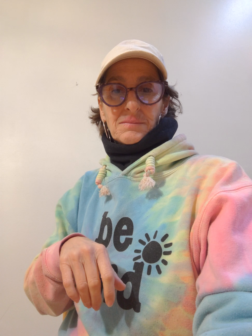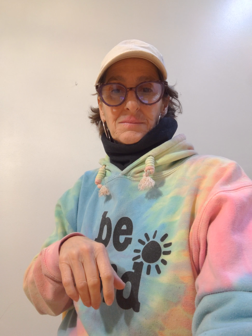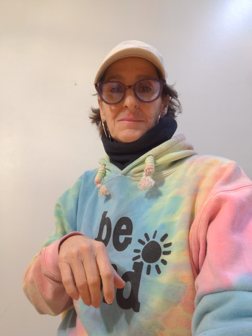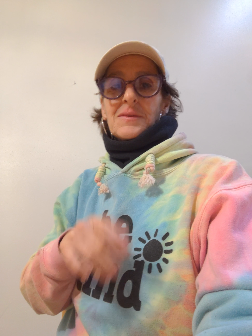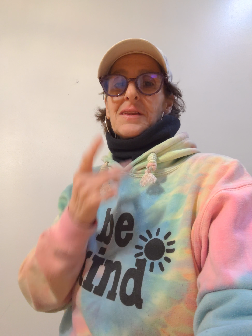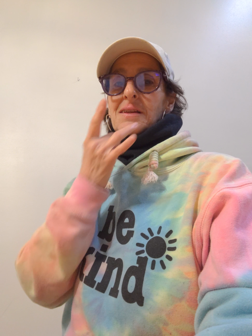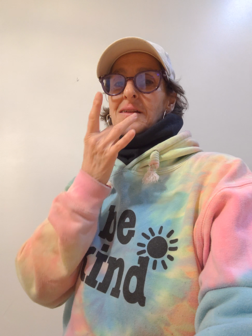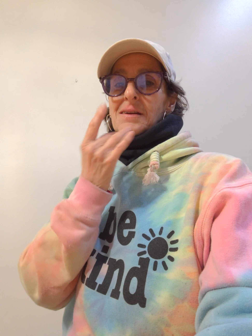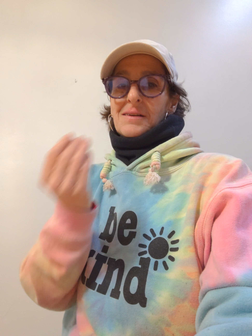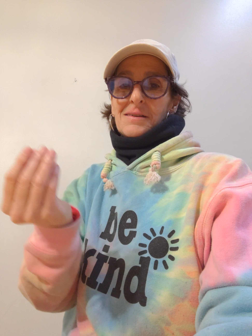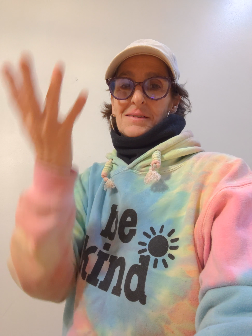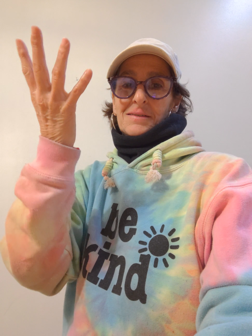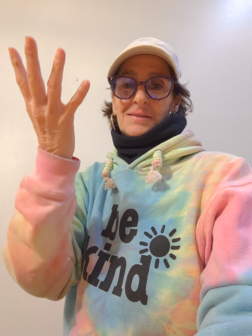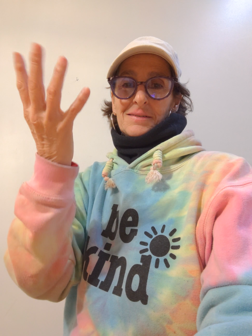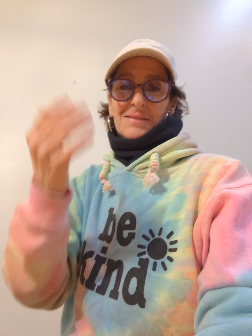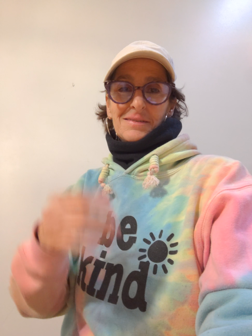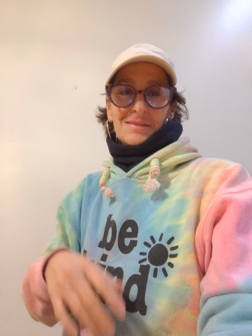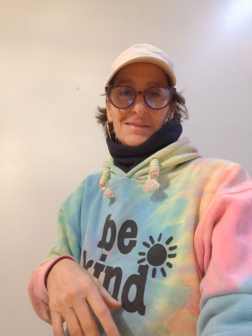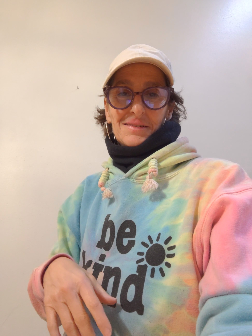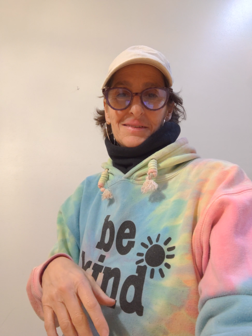lamp